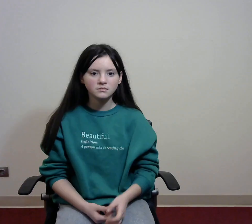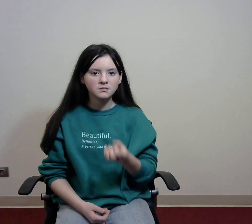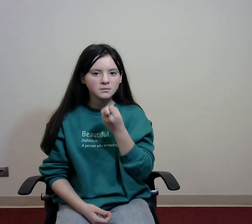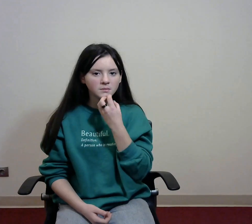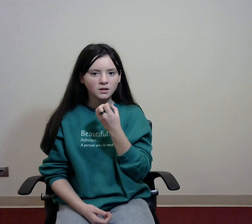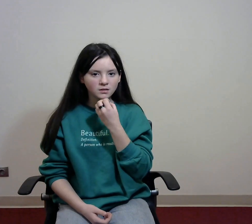bakı